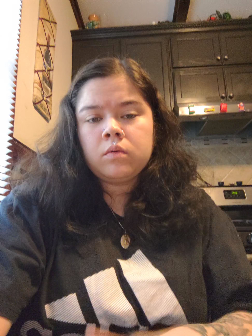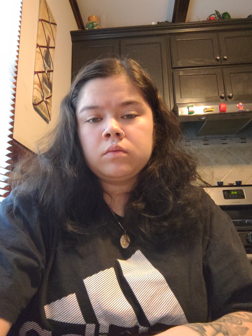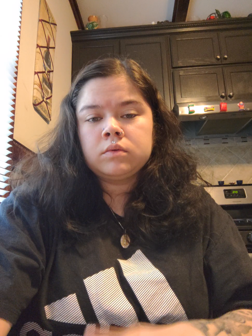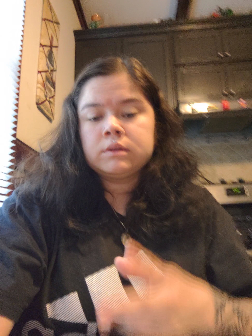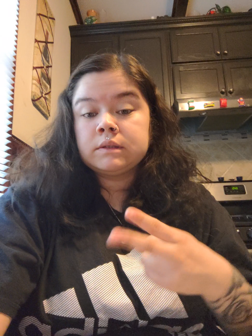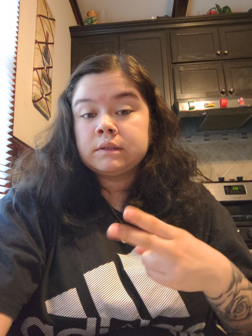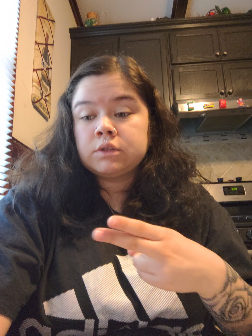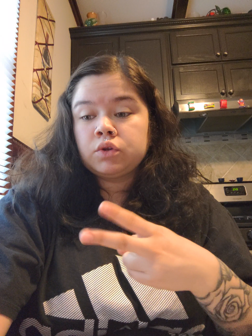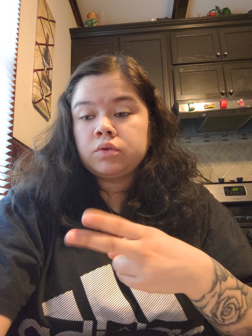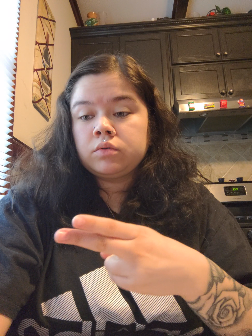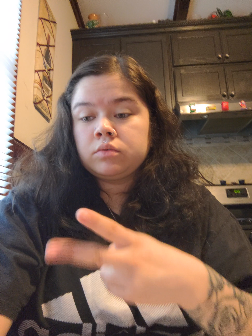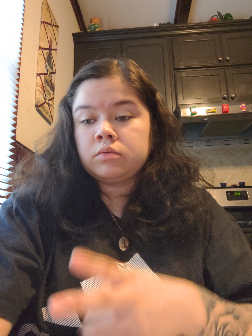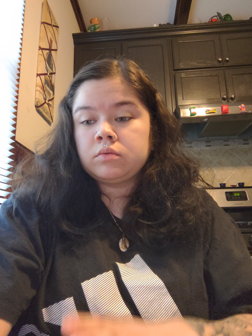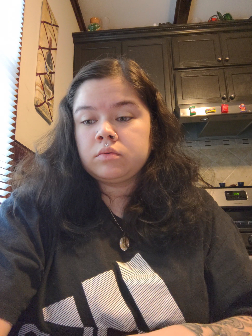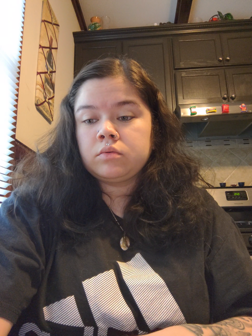scissors